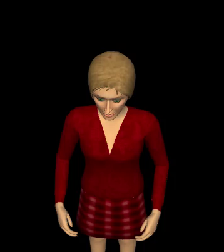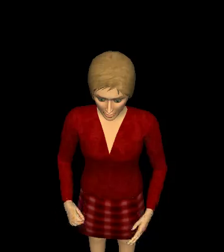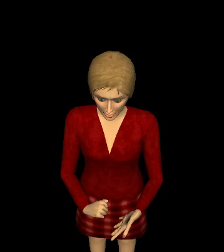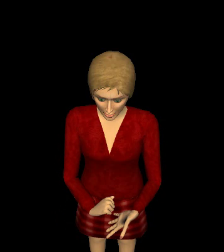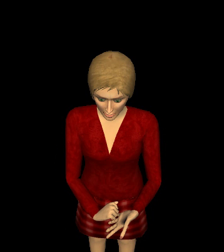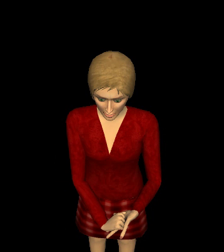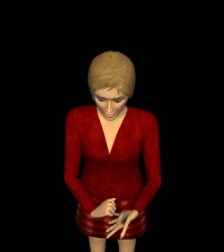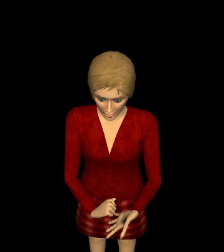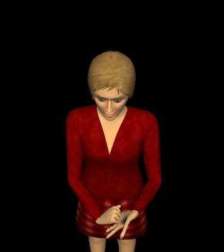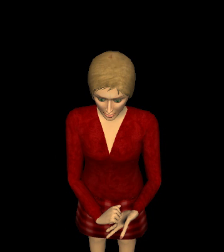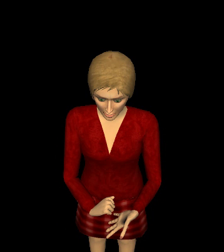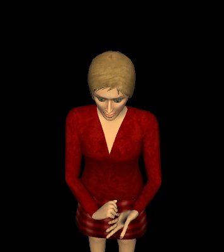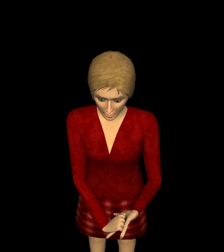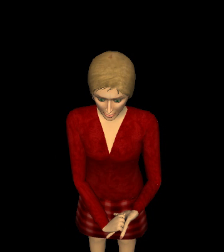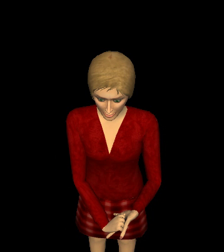شهية